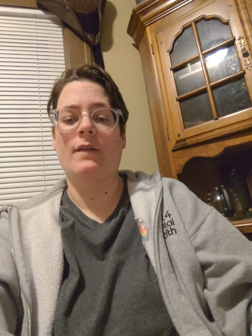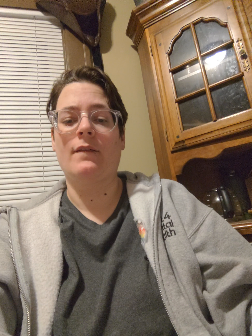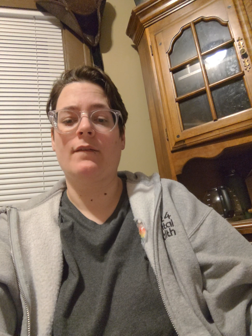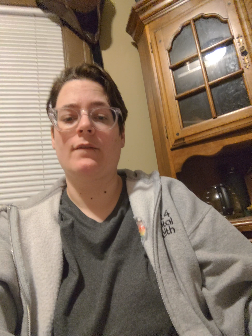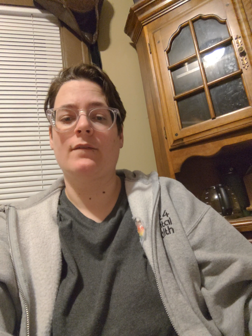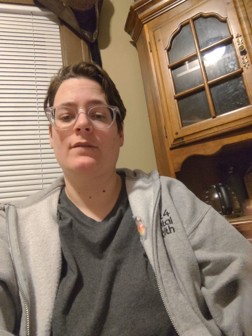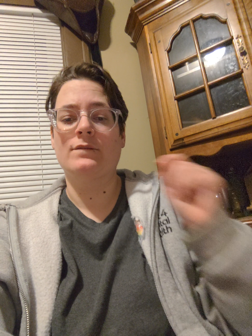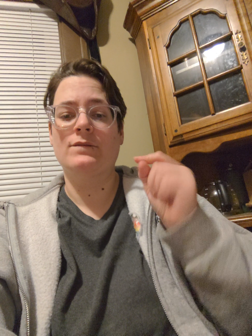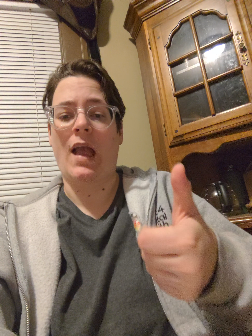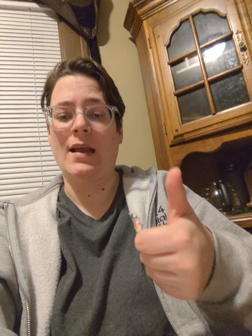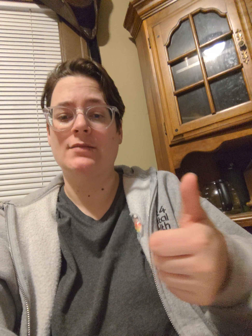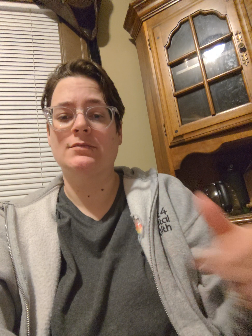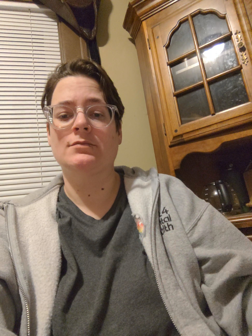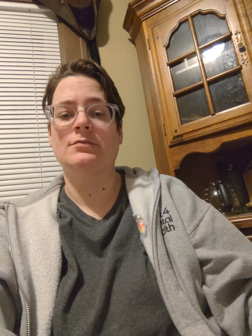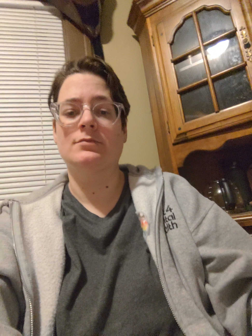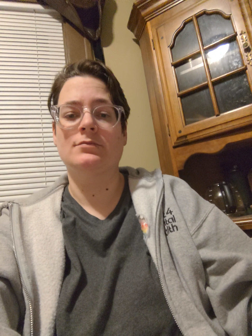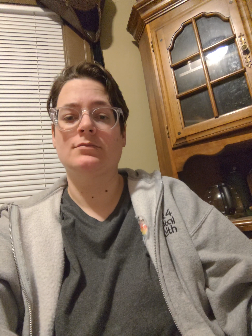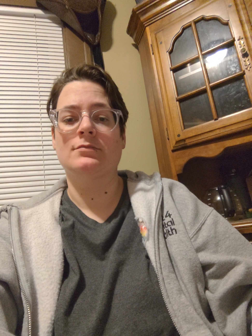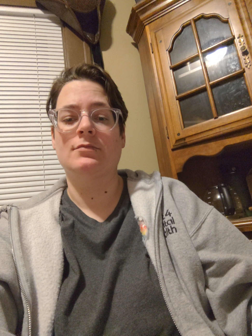fast